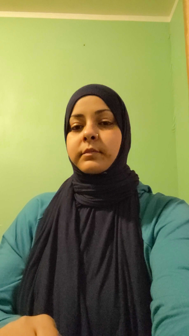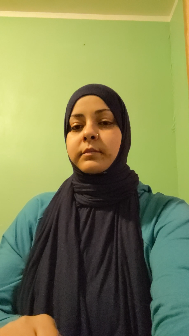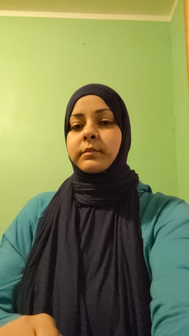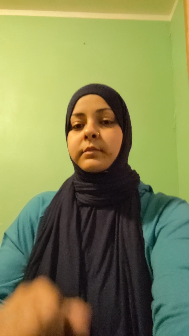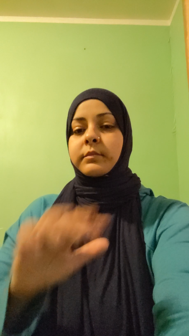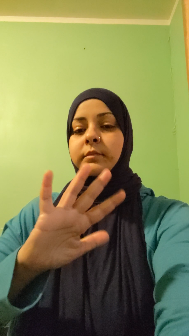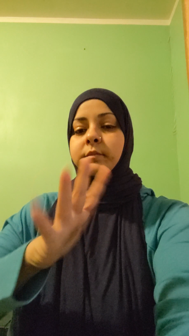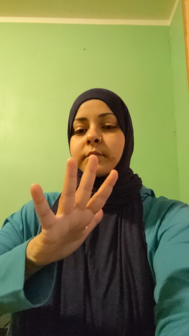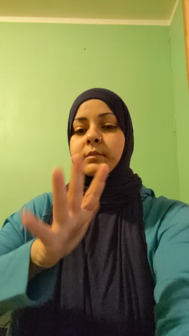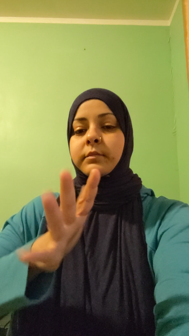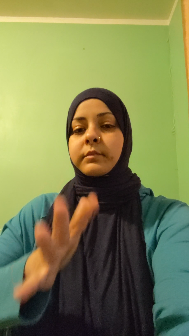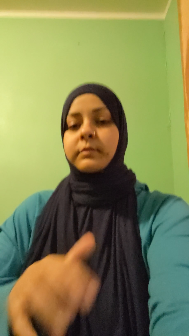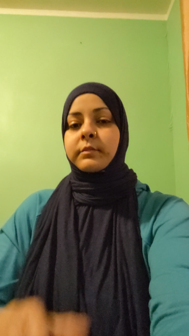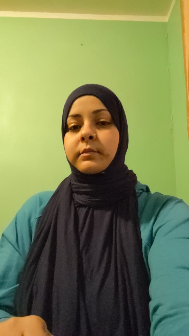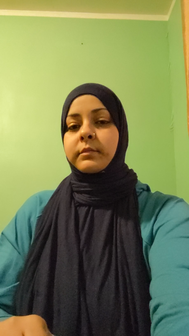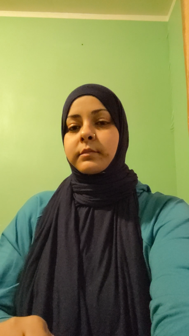cheese